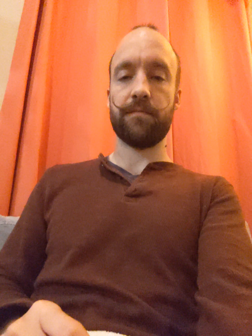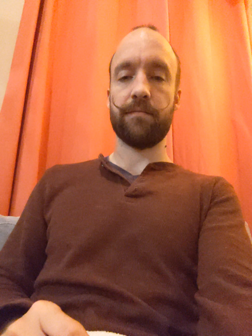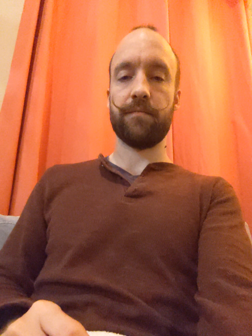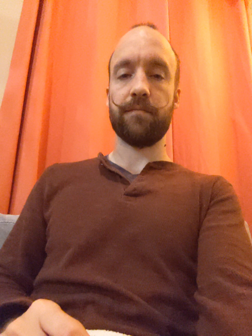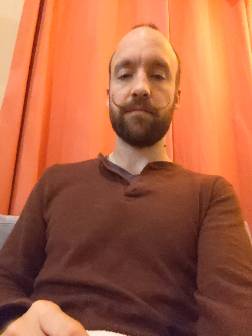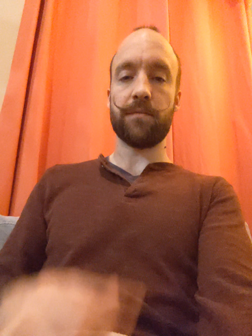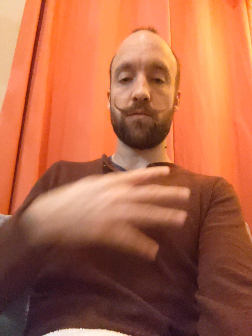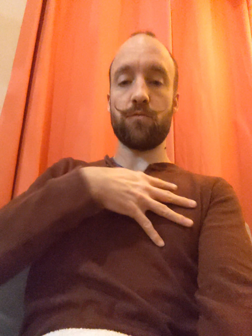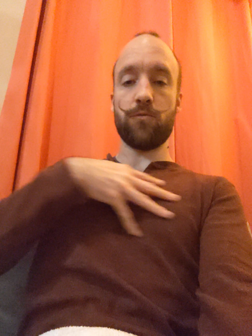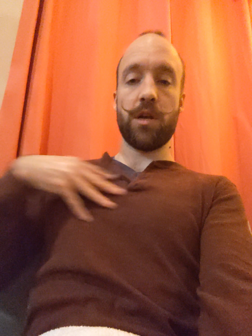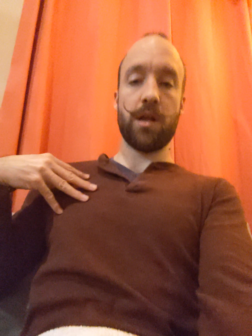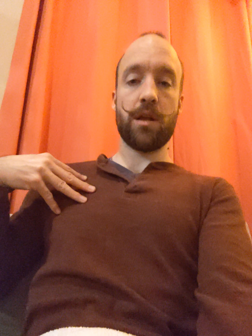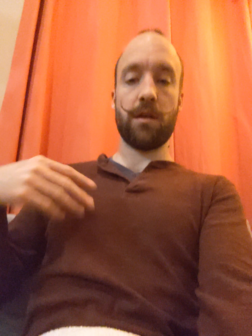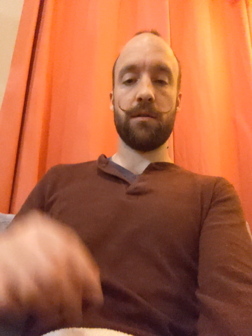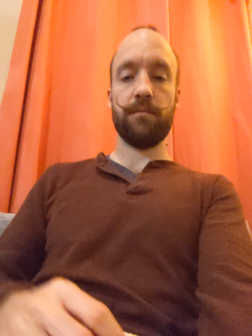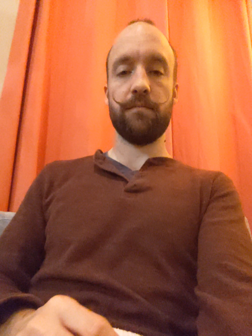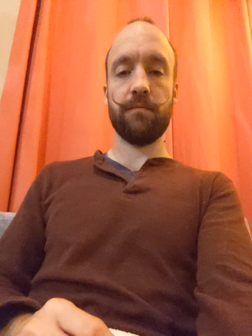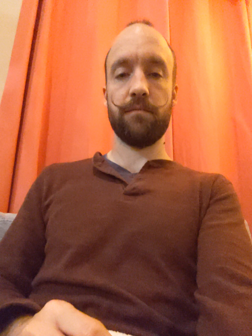zebra